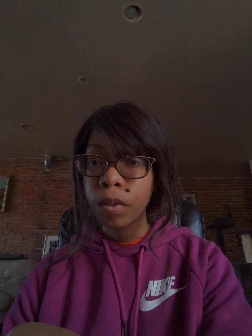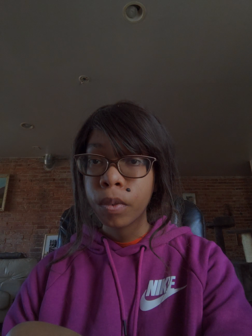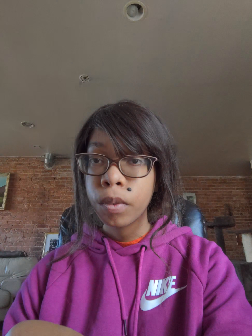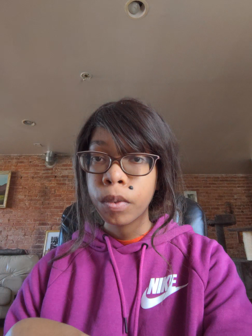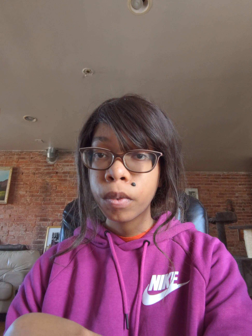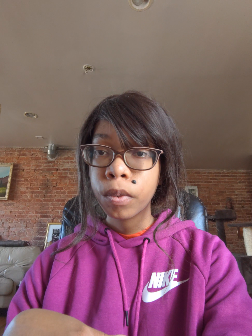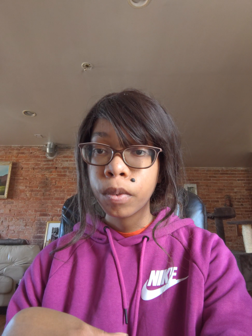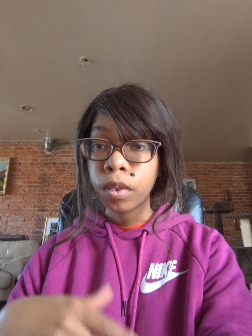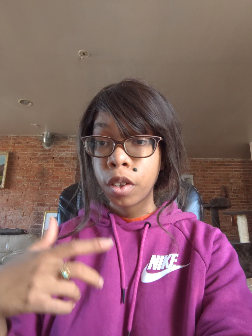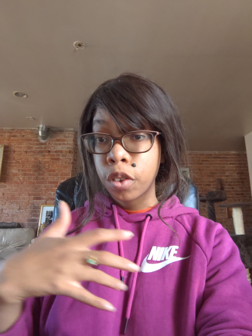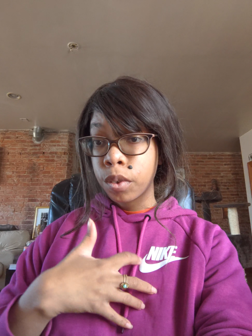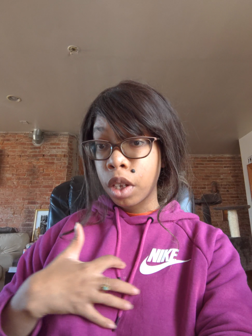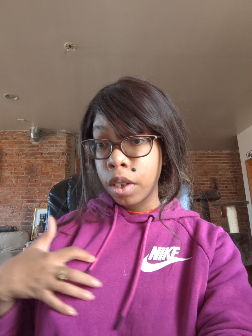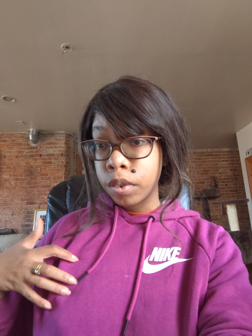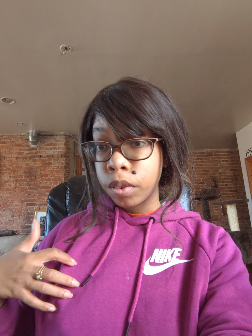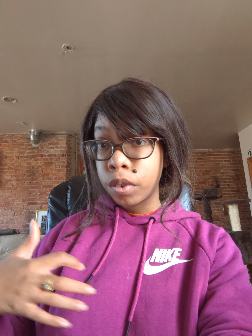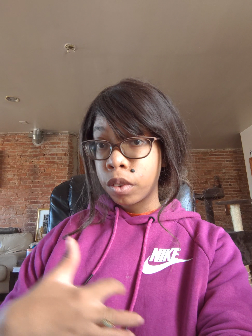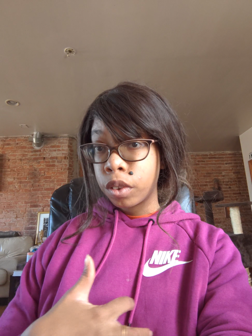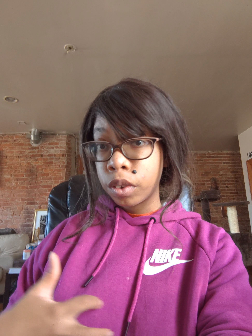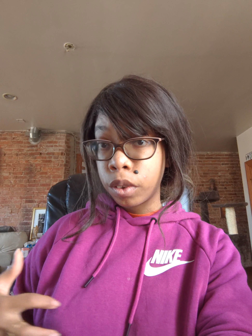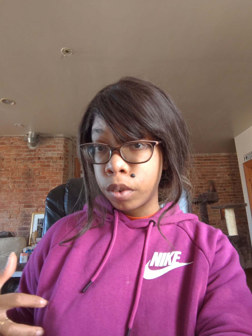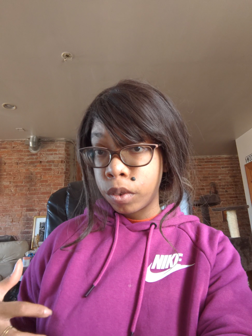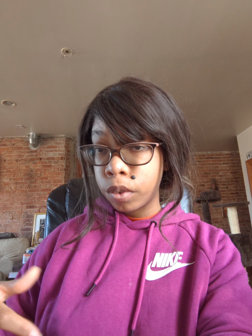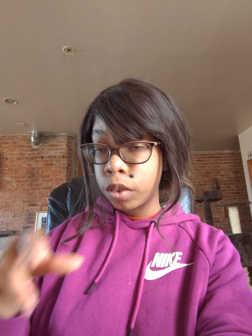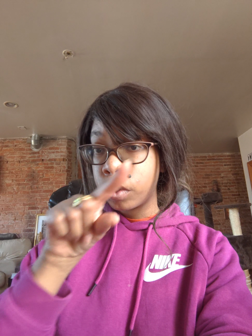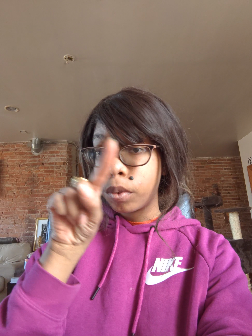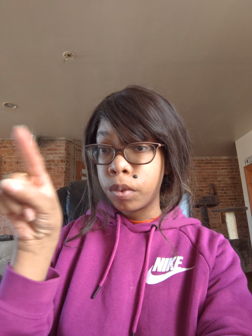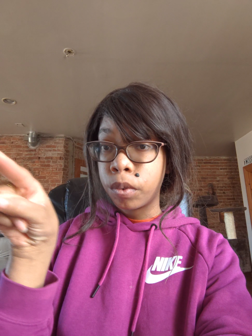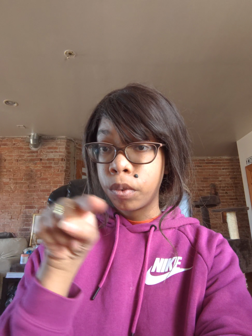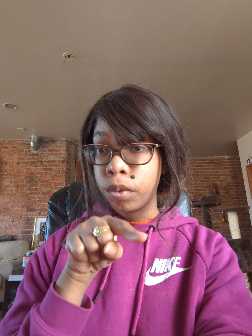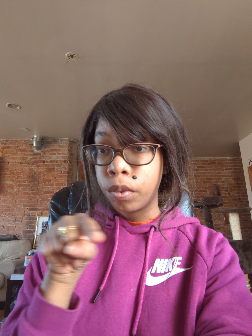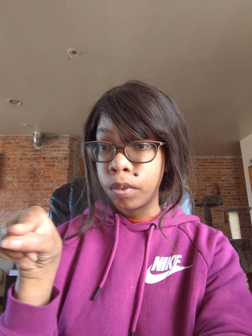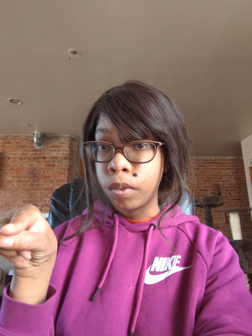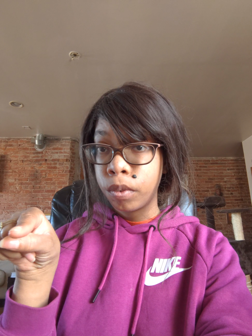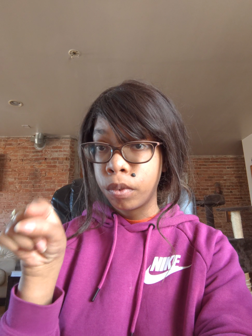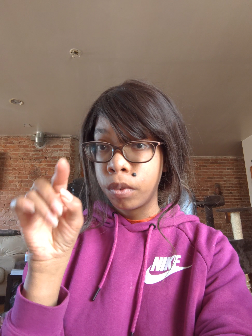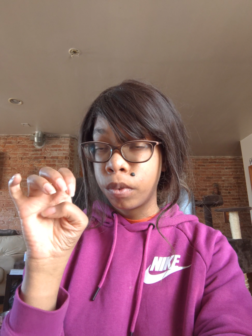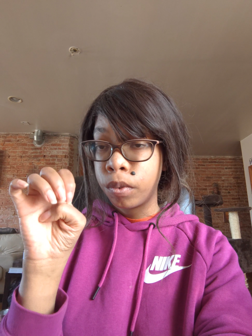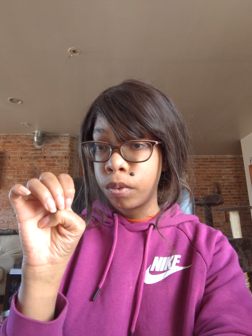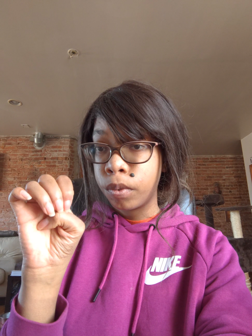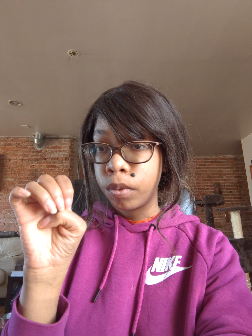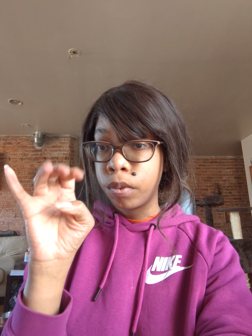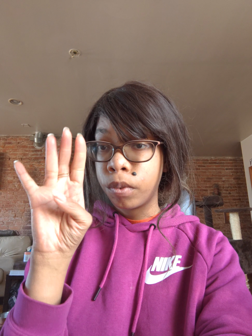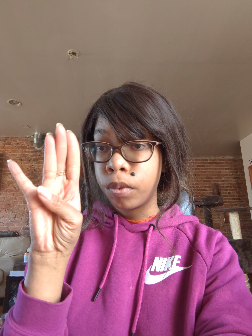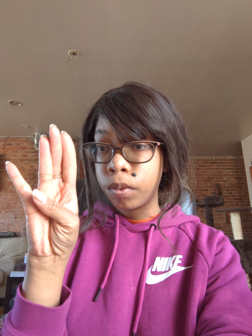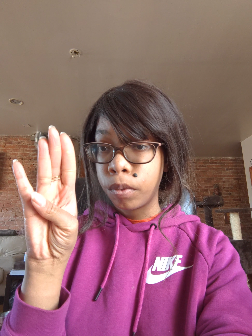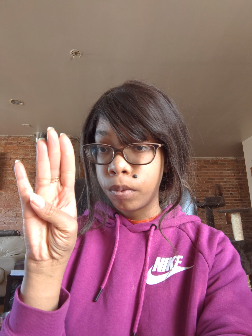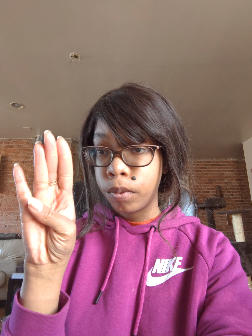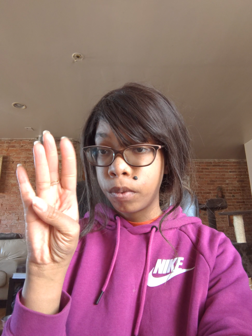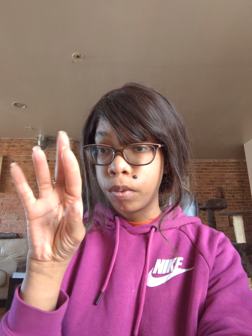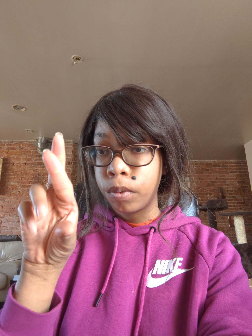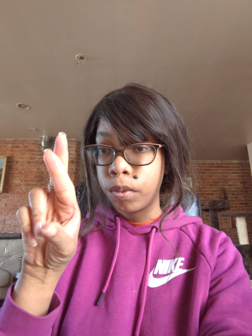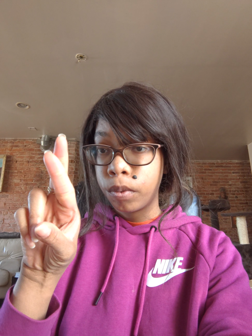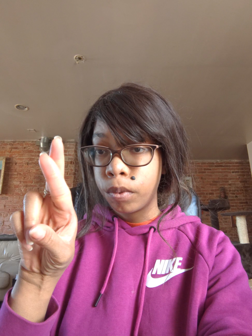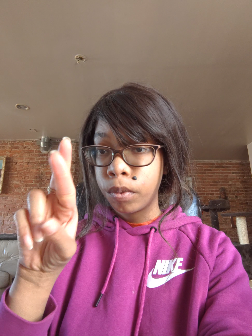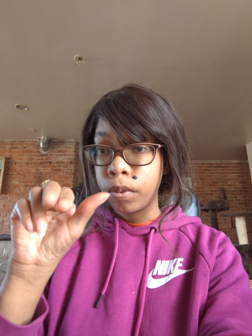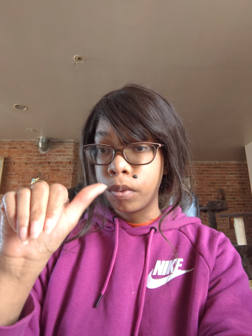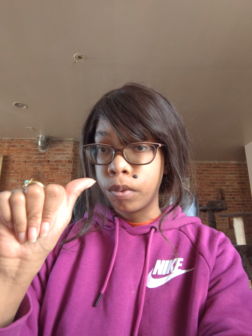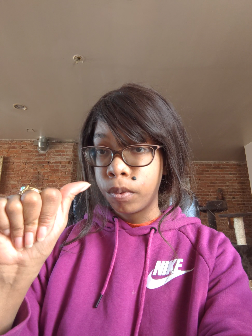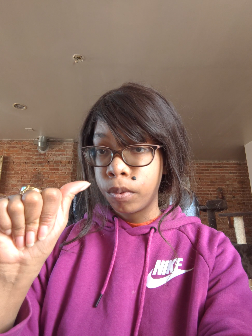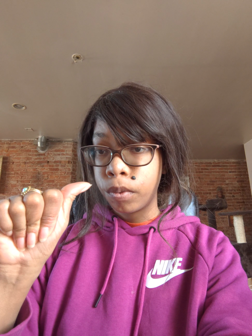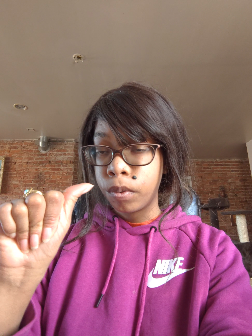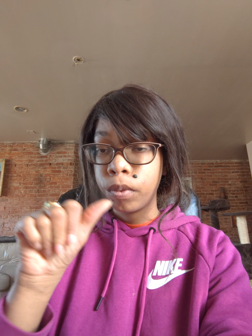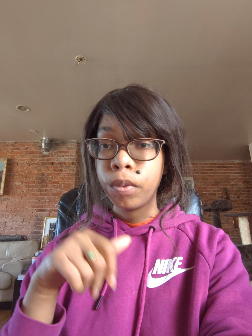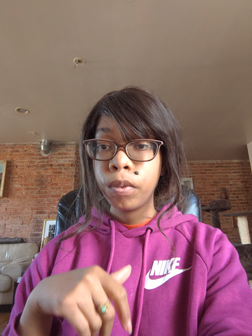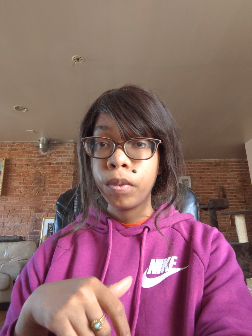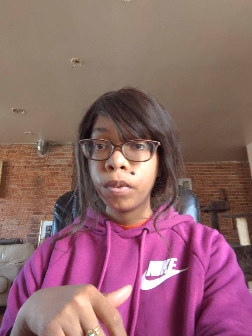zebra